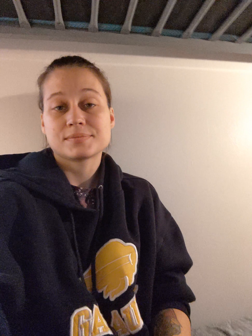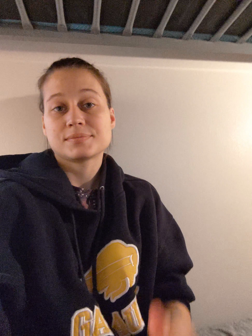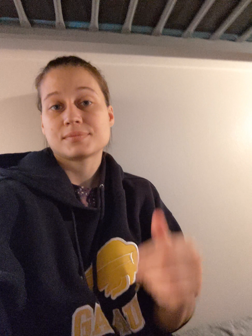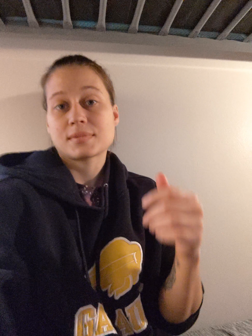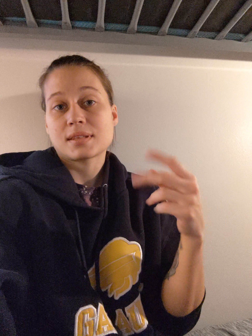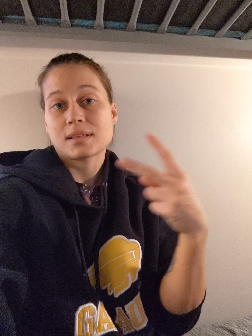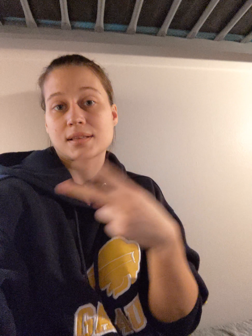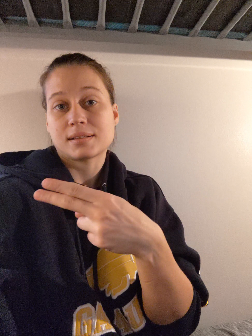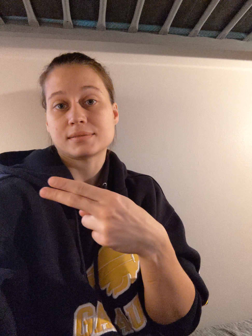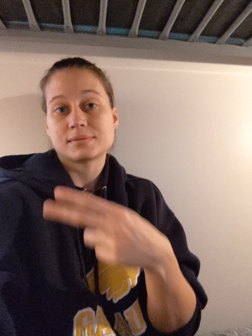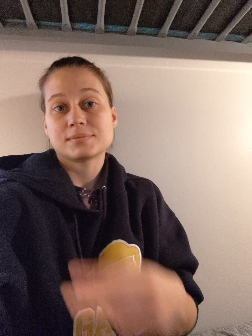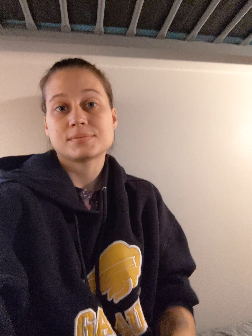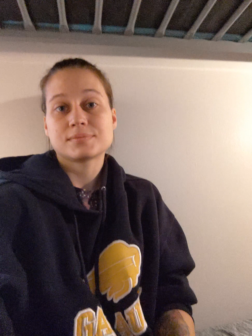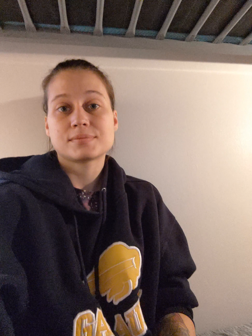cut